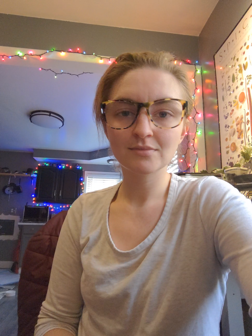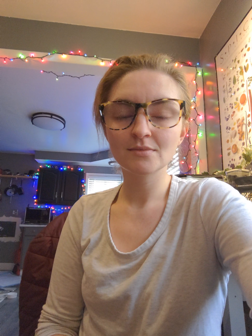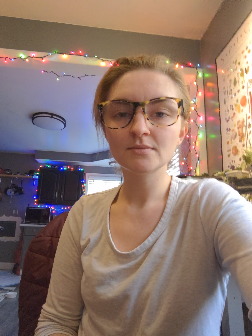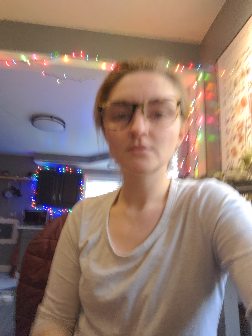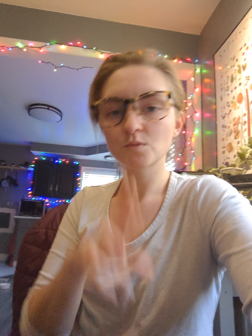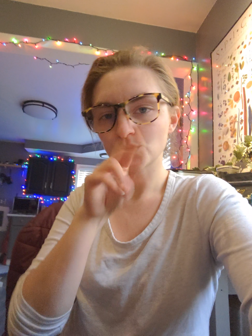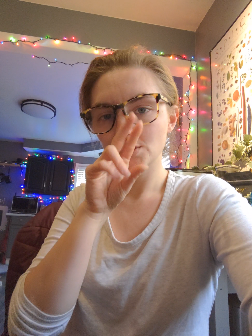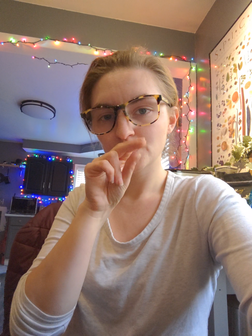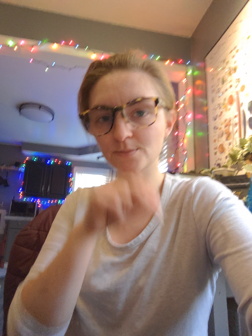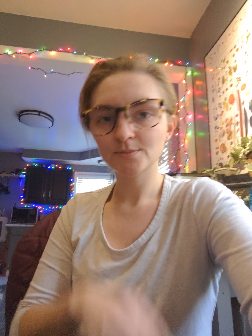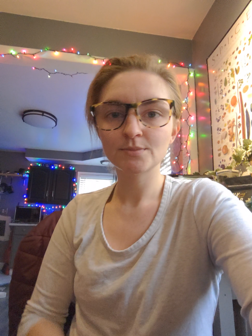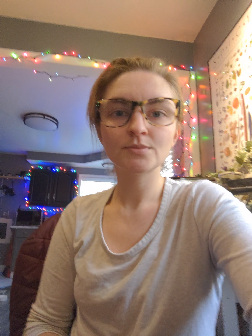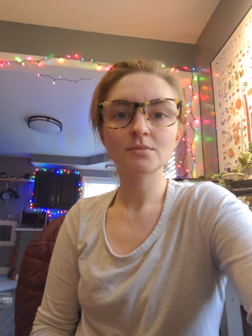duck